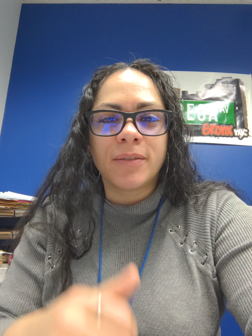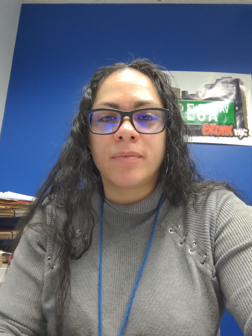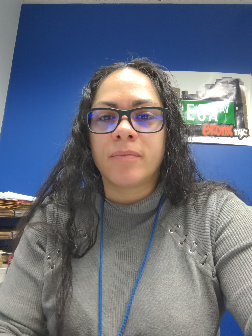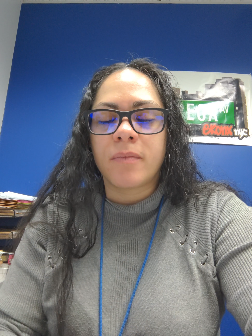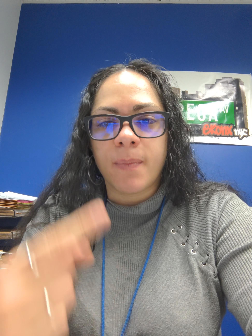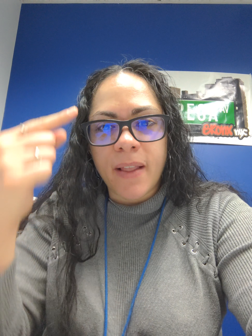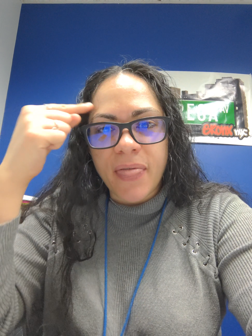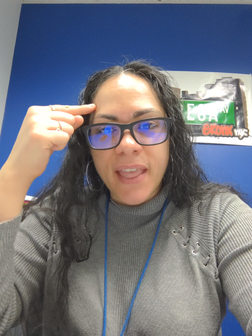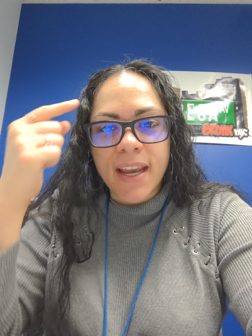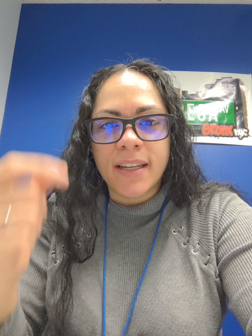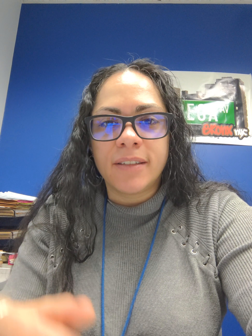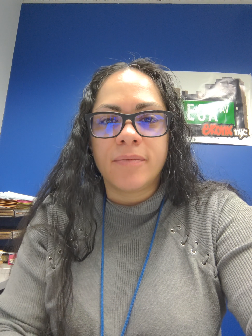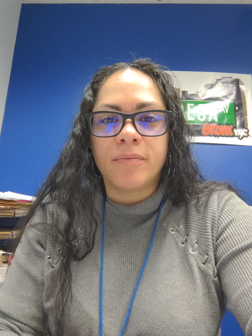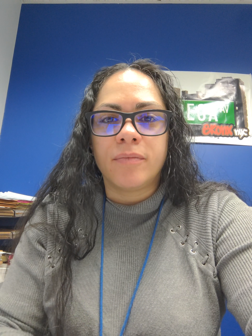think